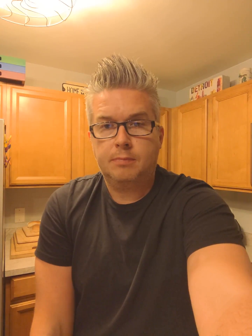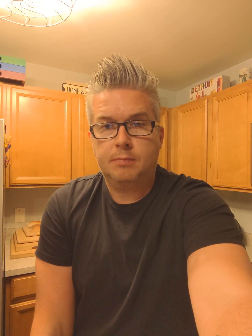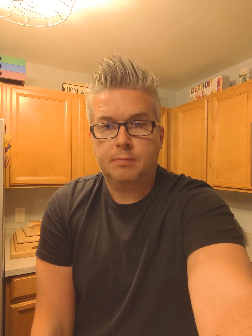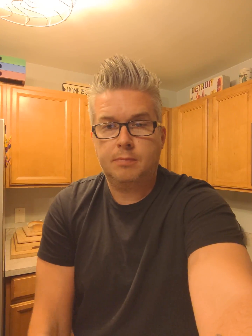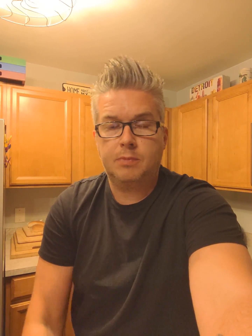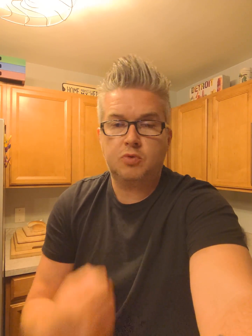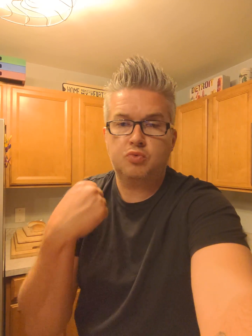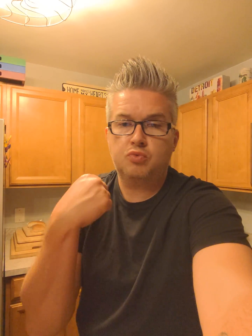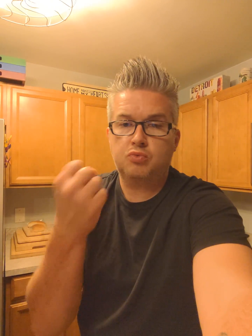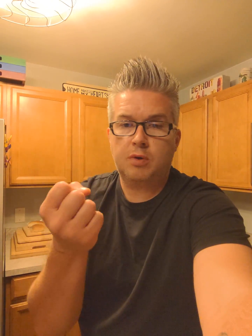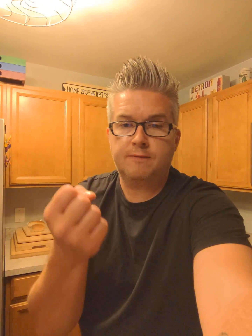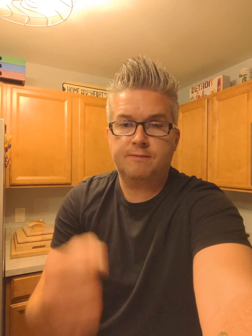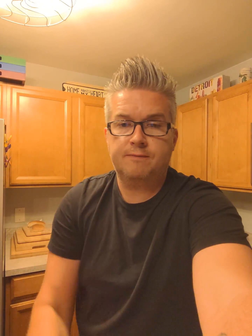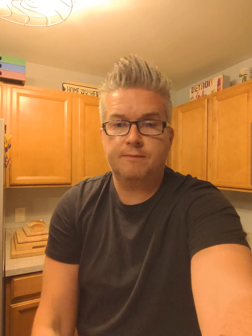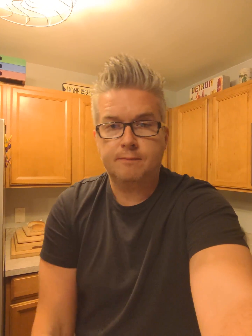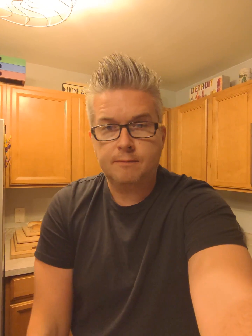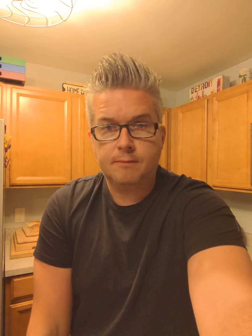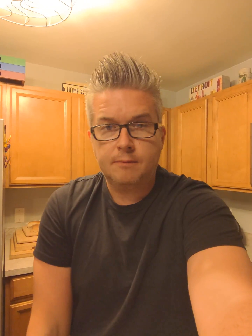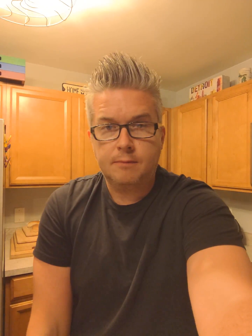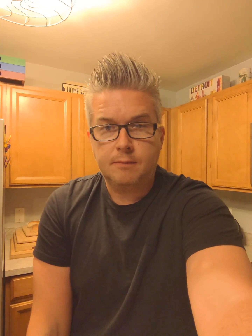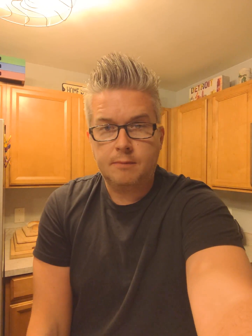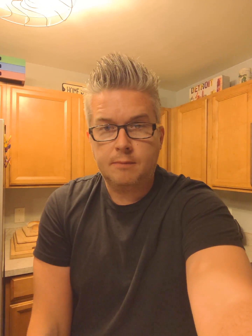drive